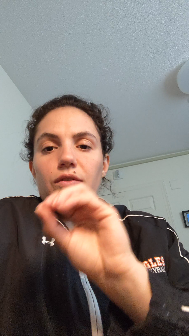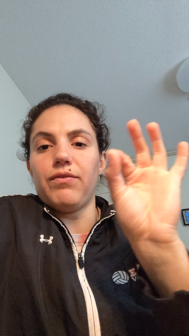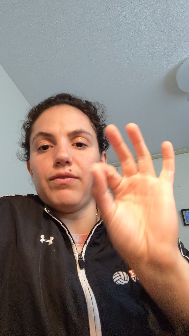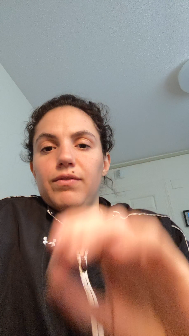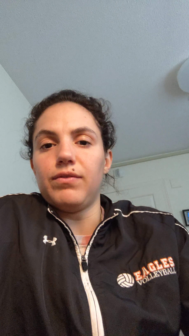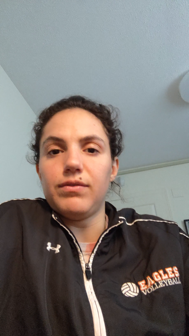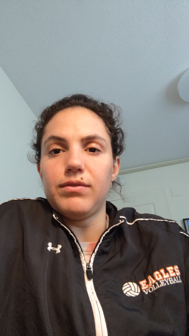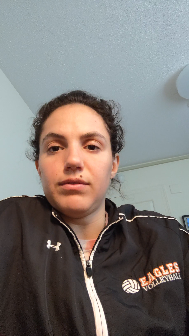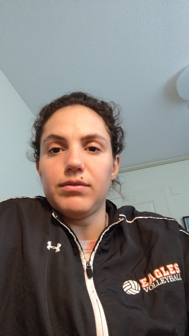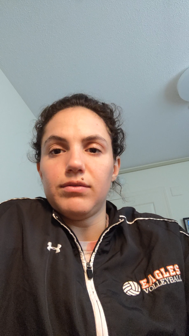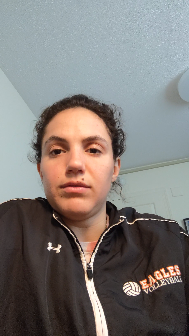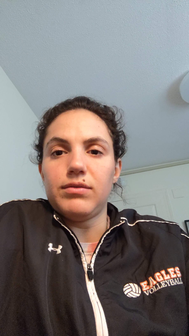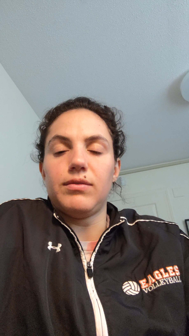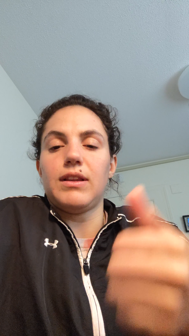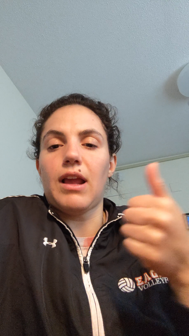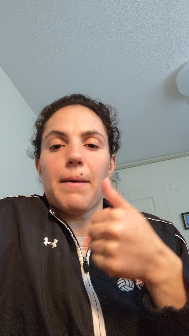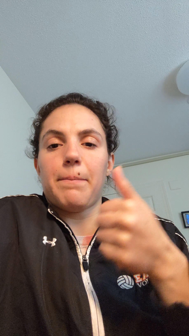game